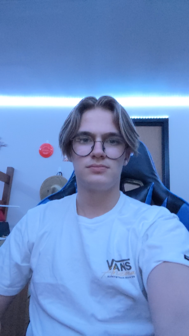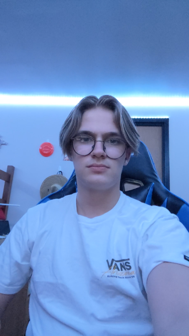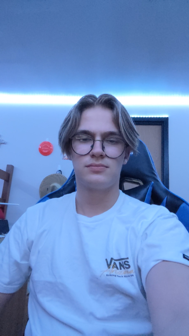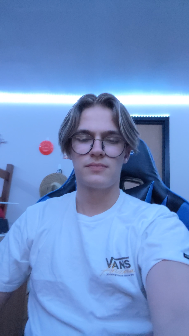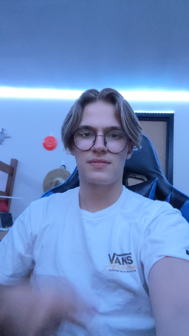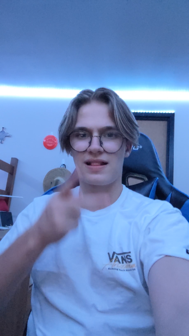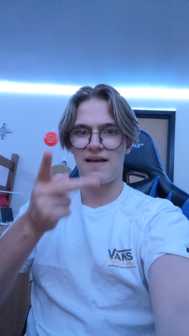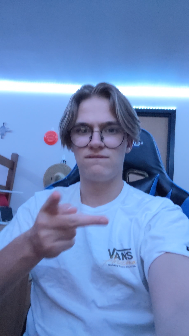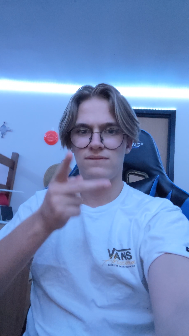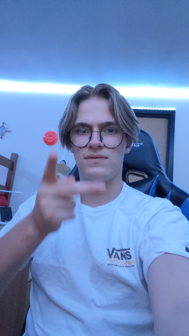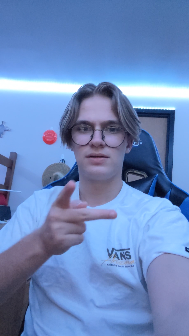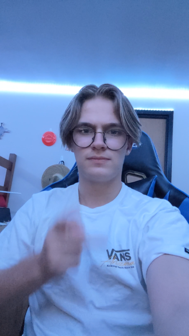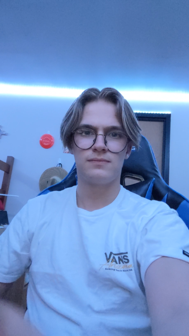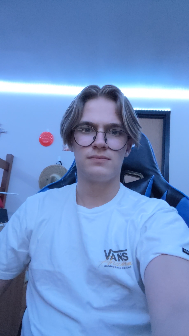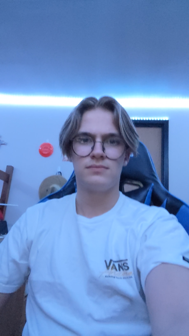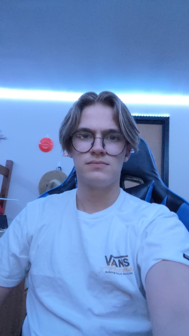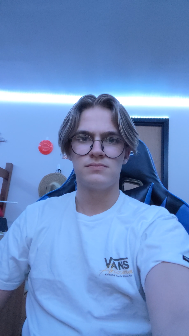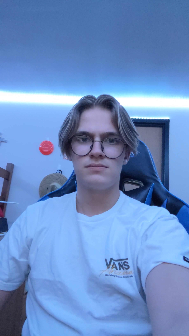careful